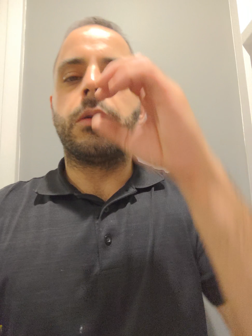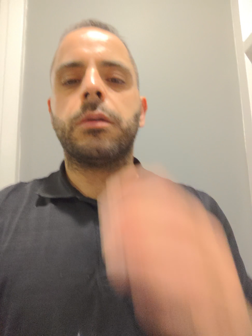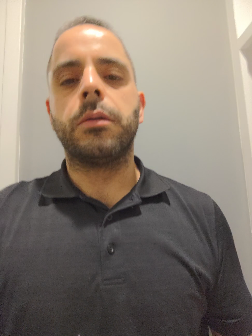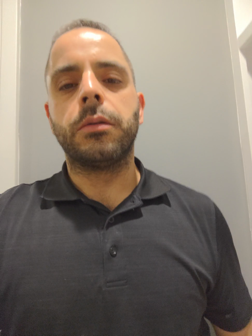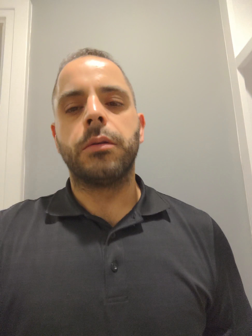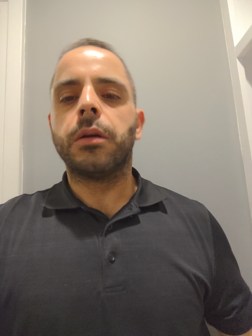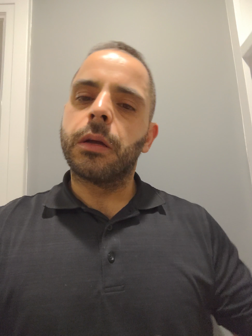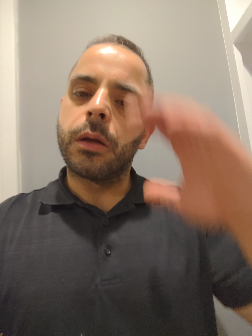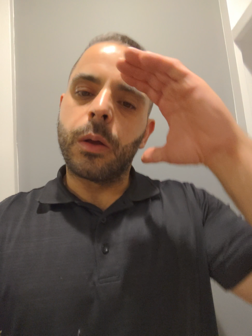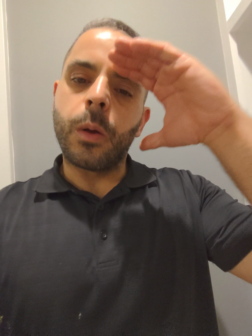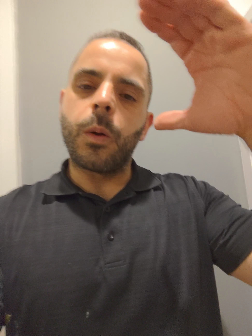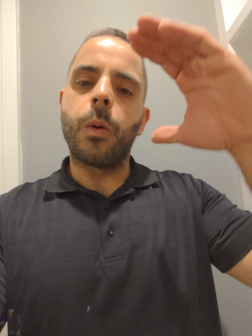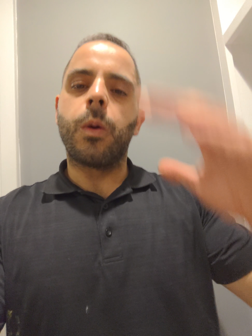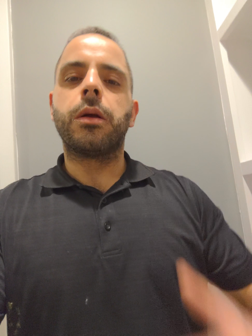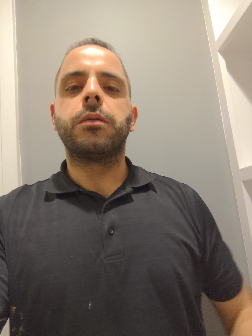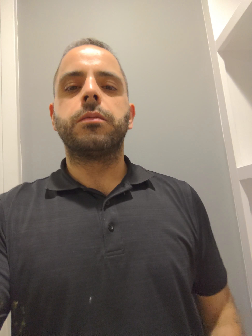hello